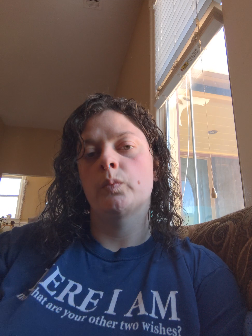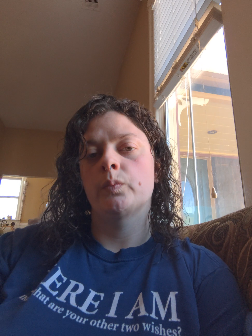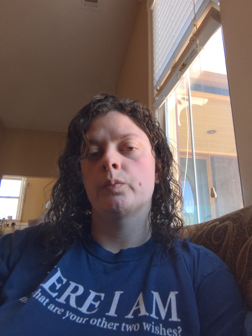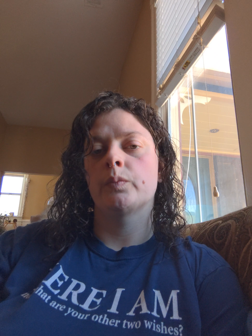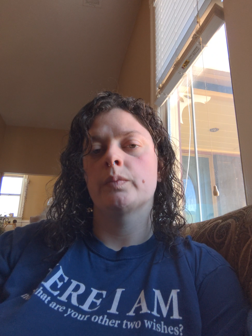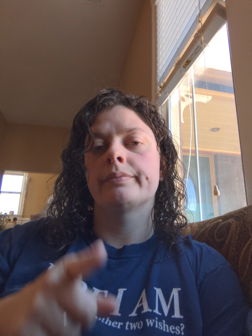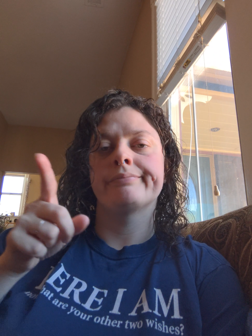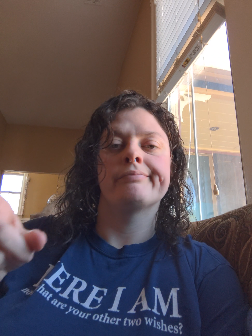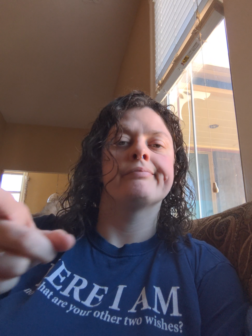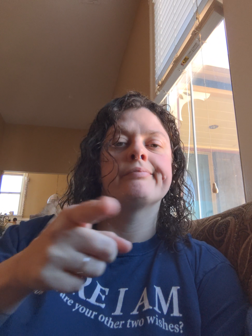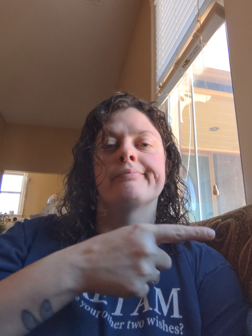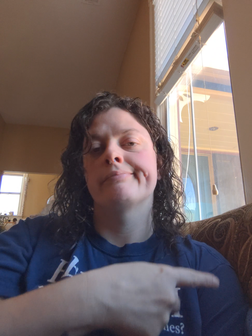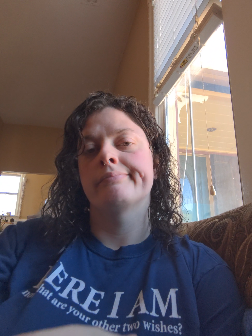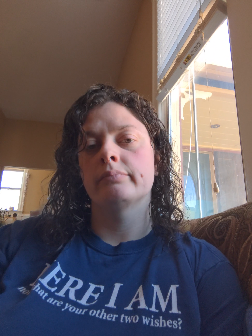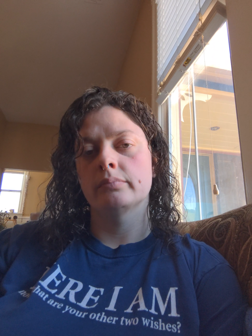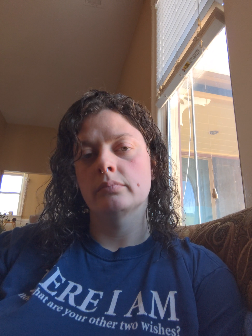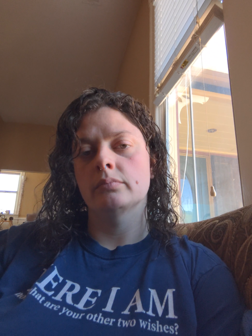he/she/it